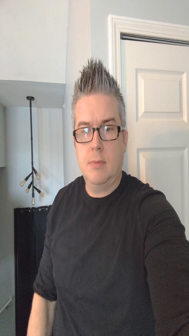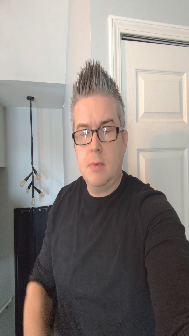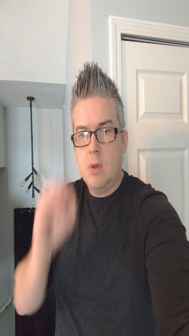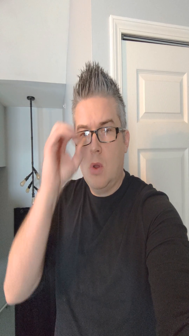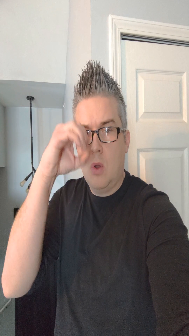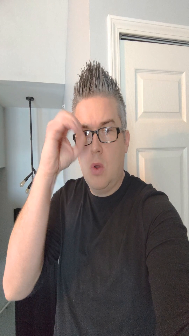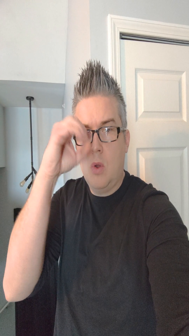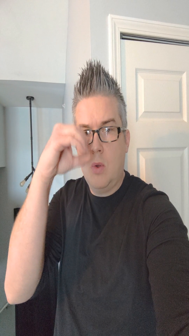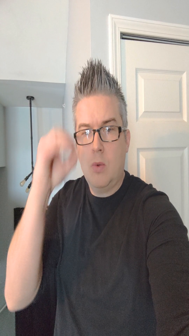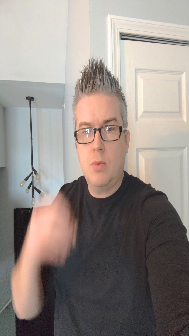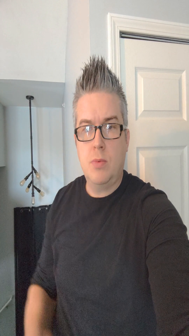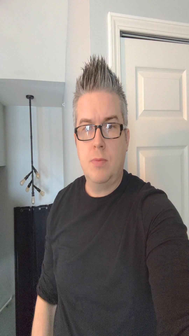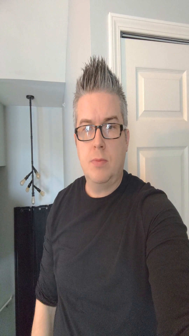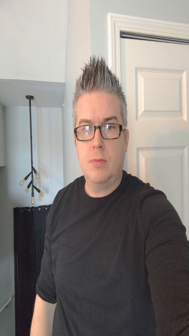owl